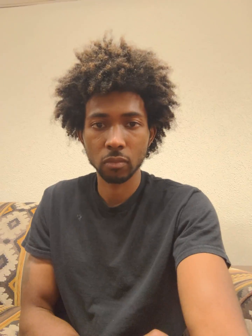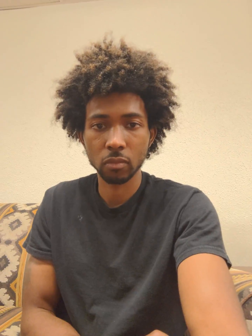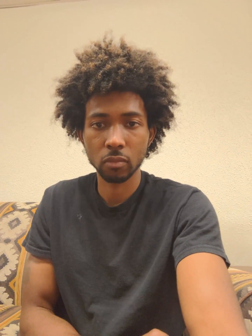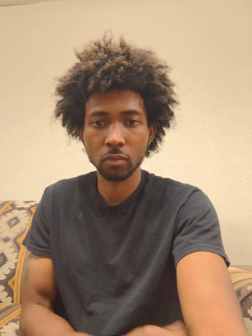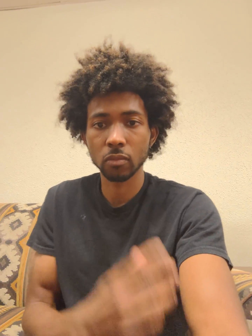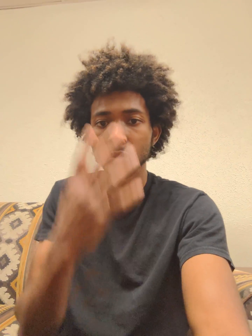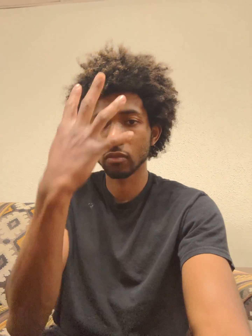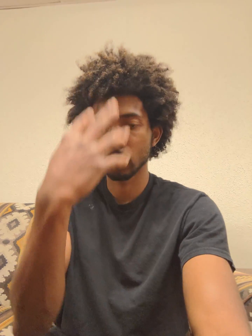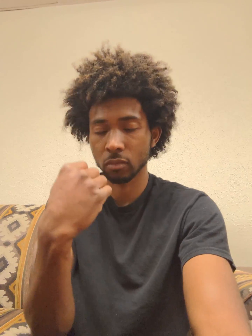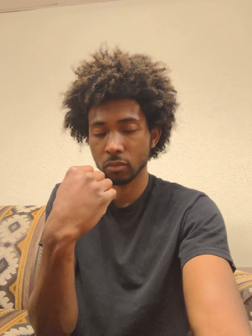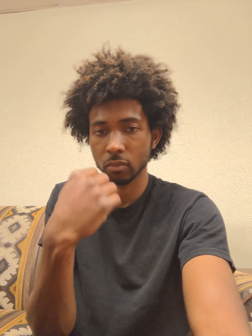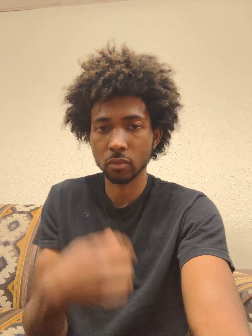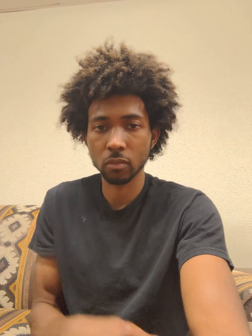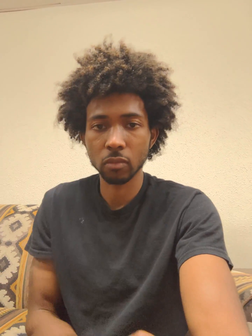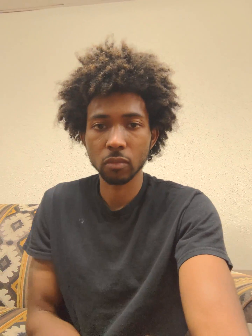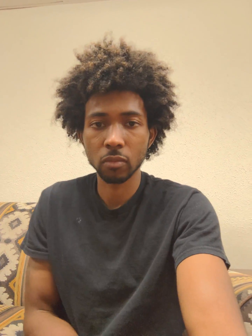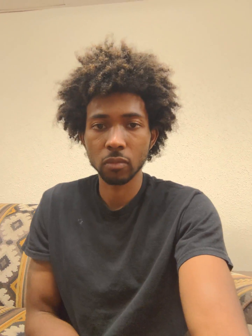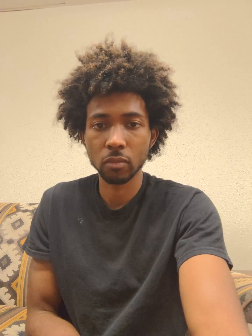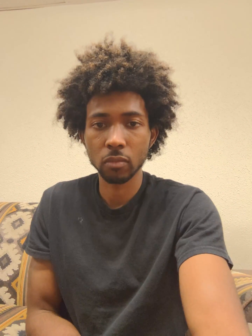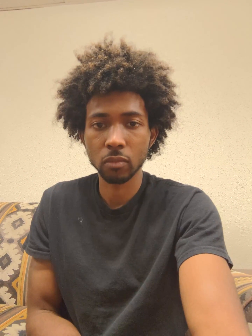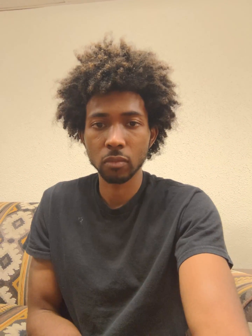asleep